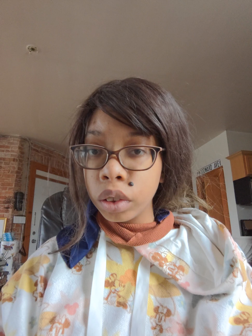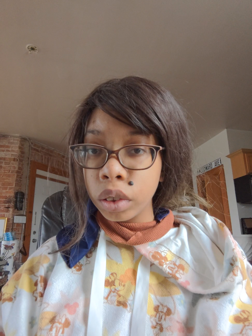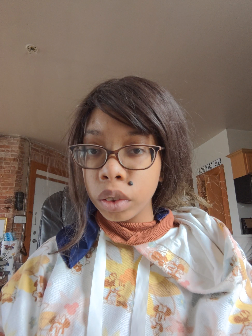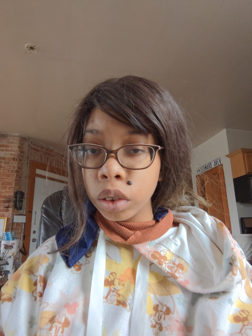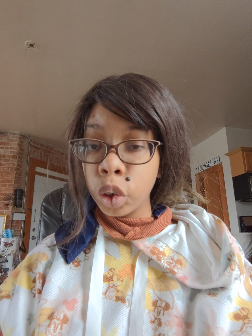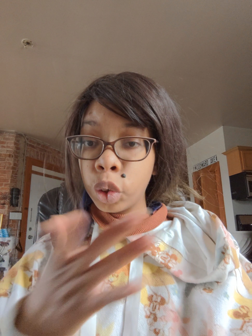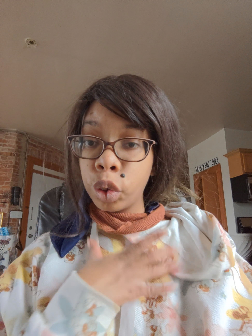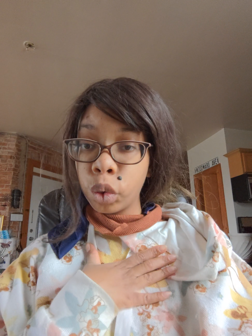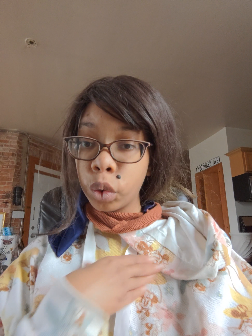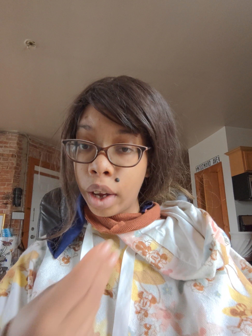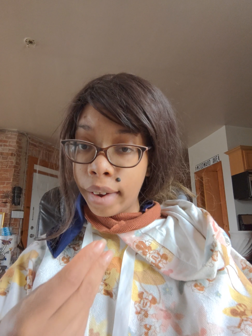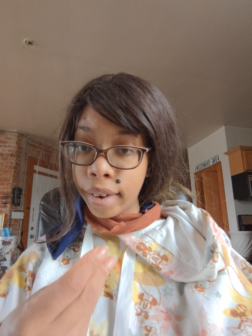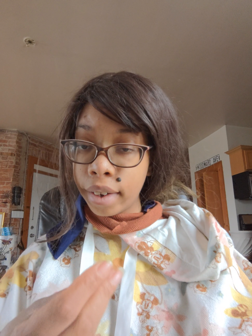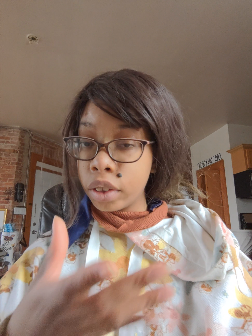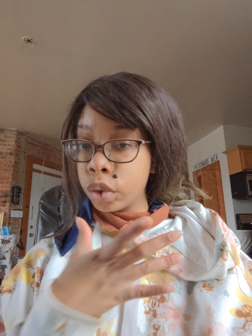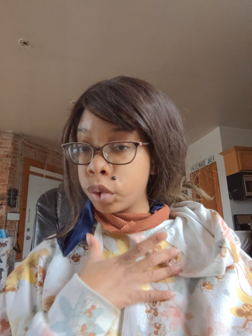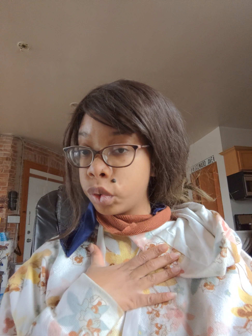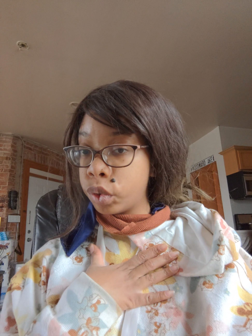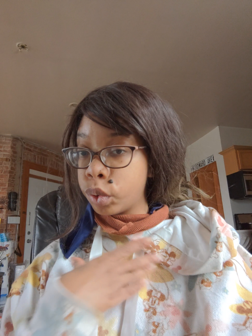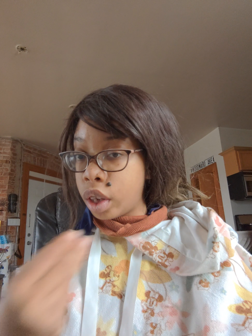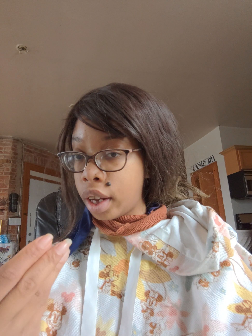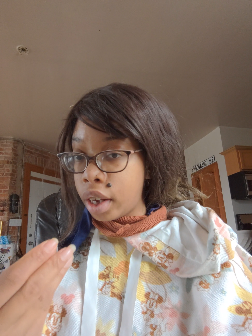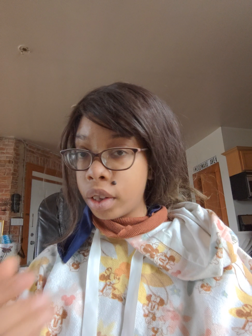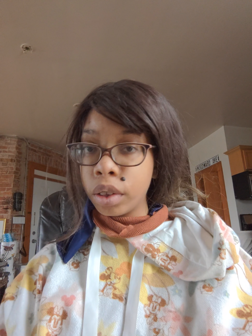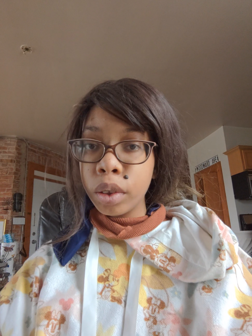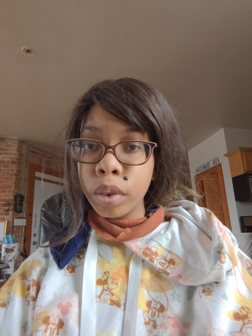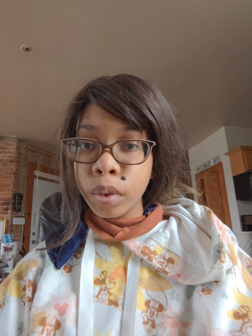white